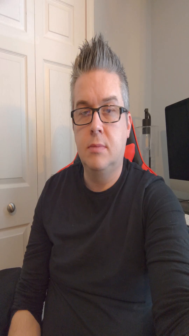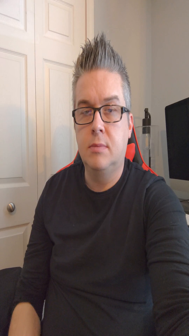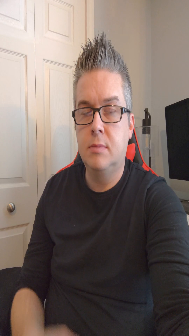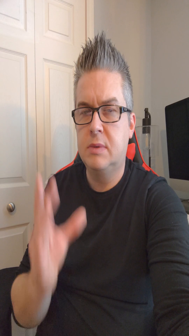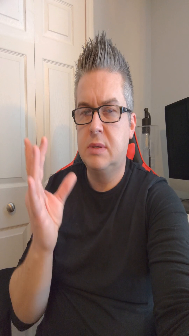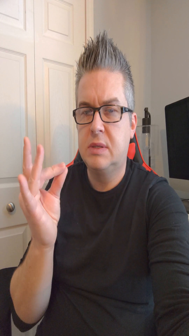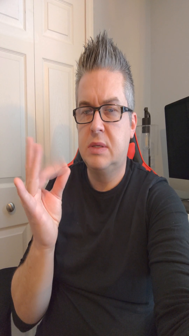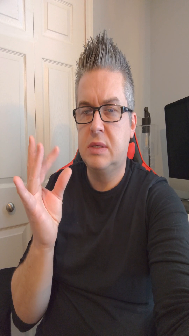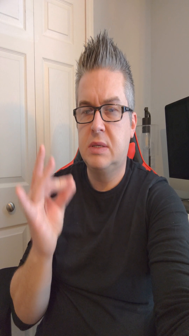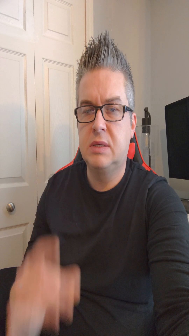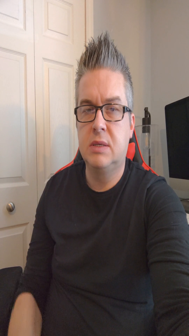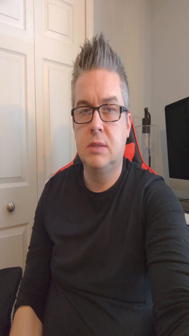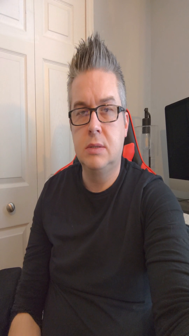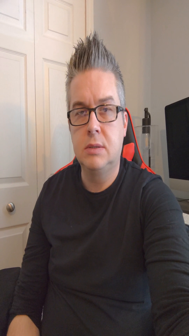sticky